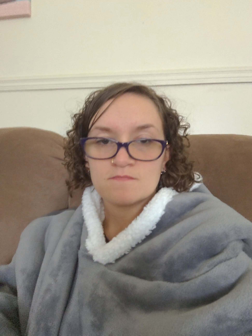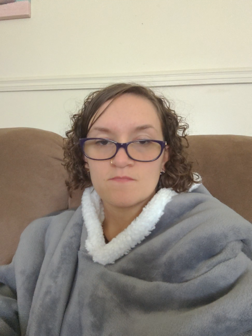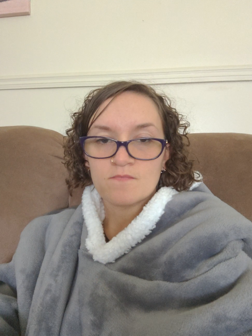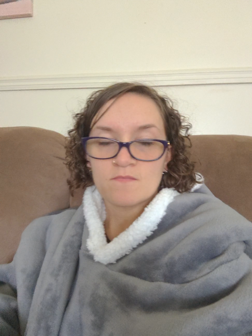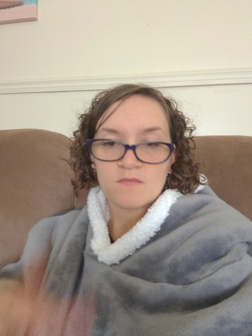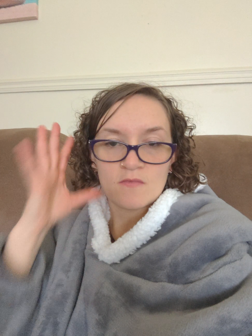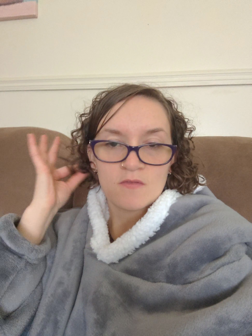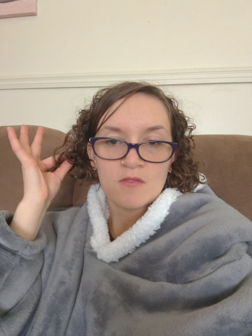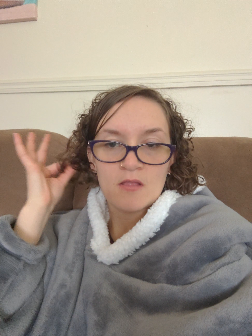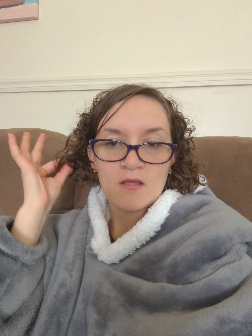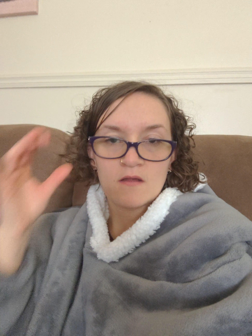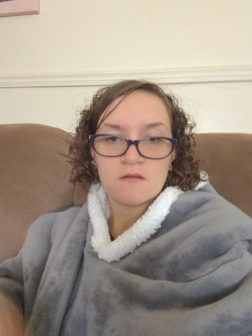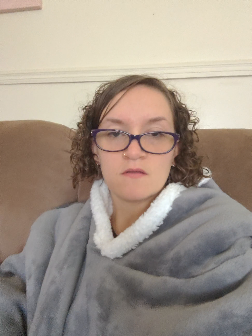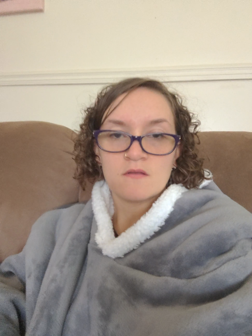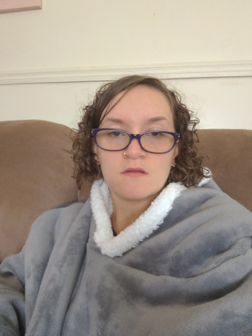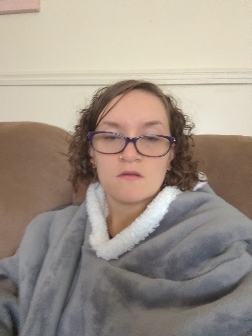hair